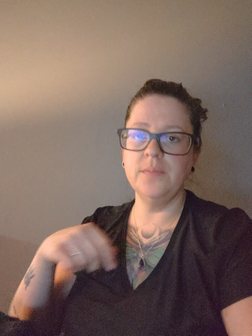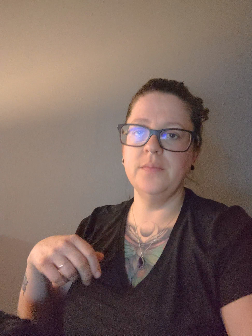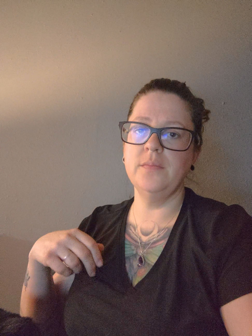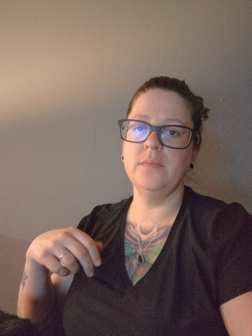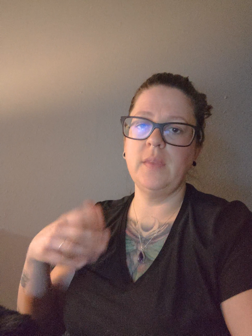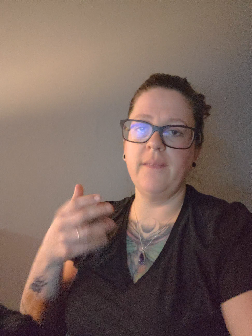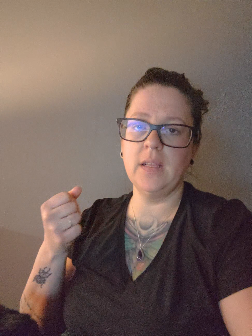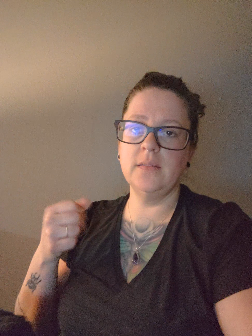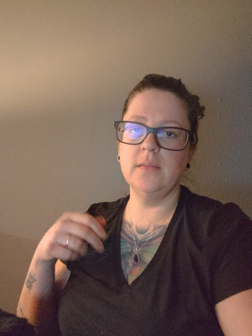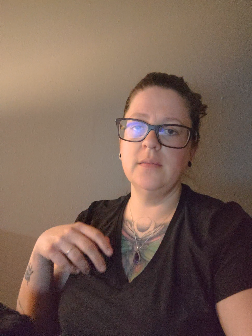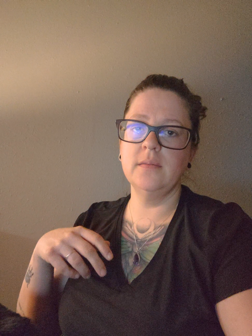fast